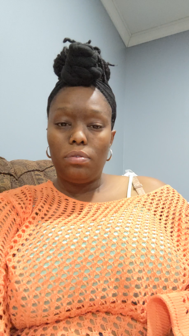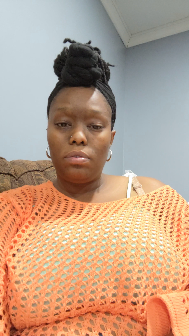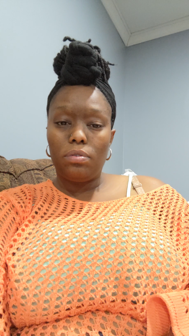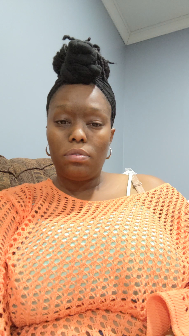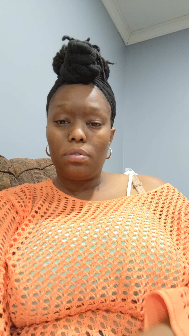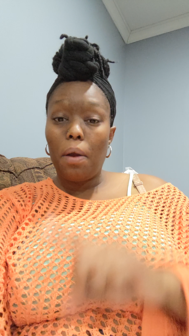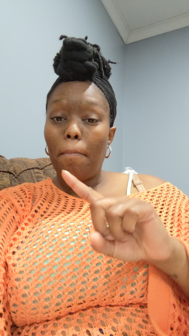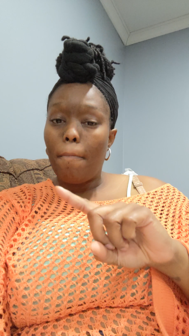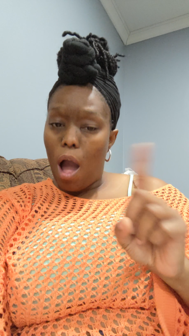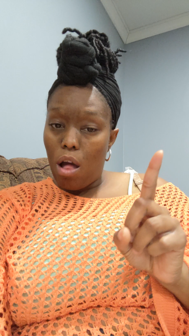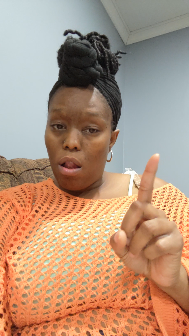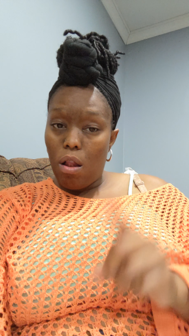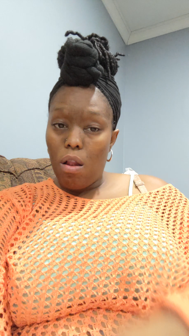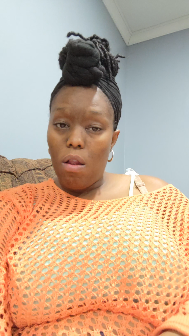but